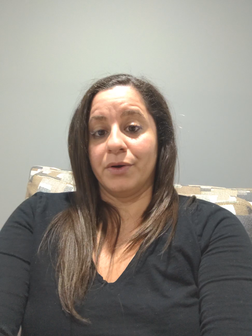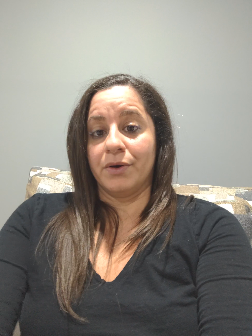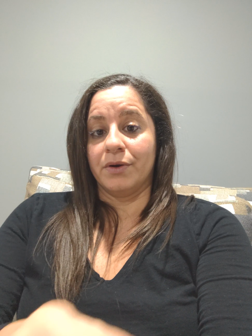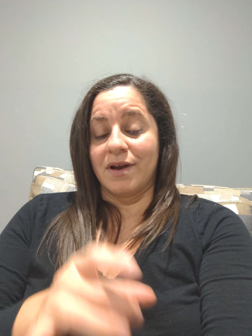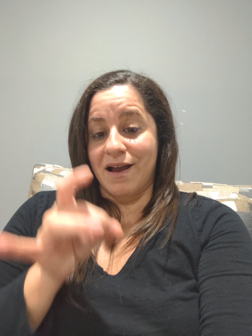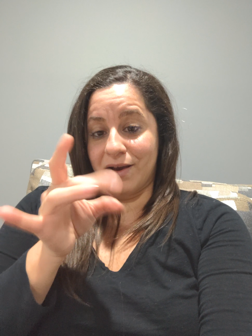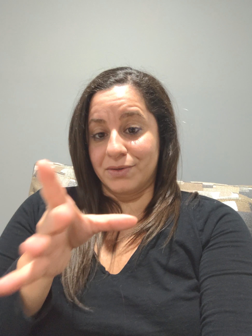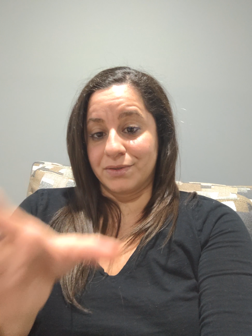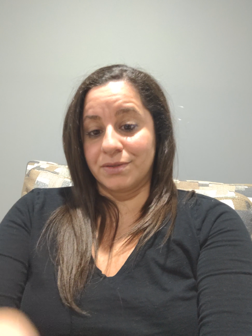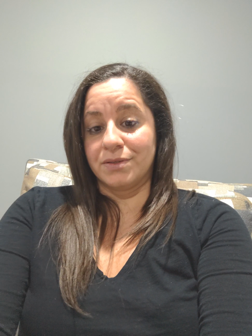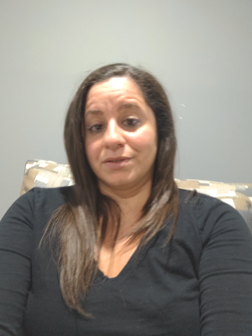hate